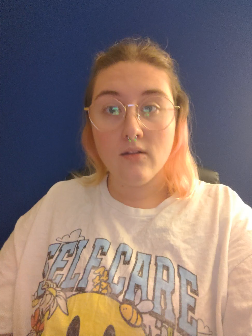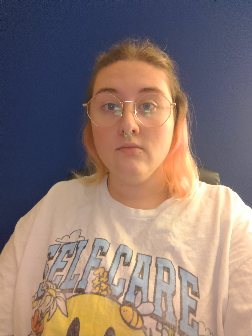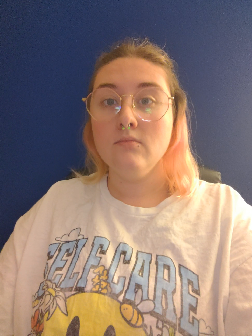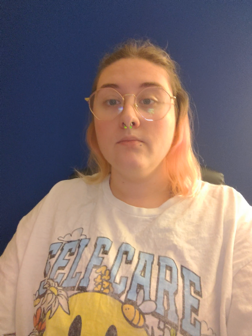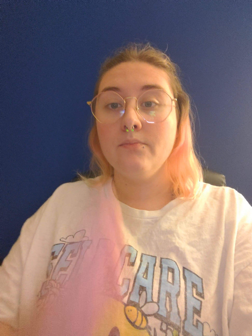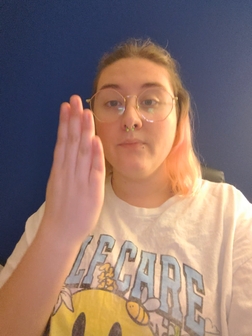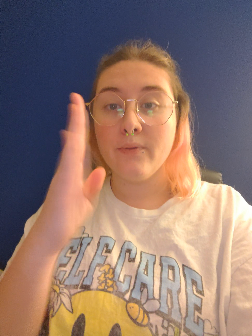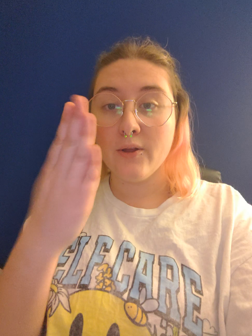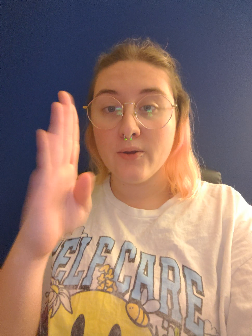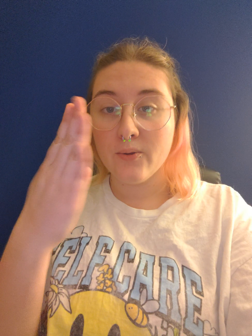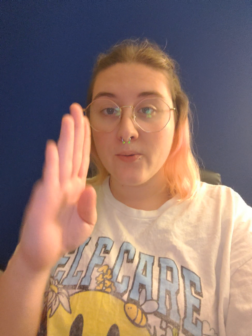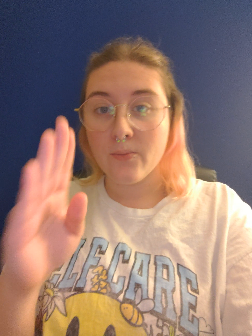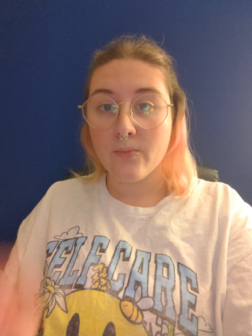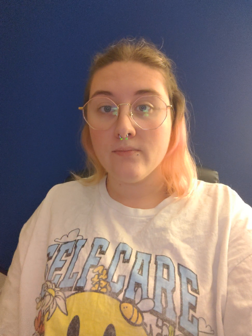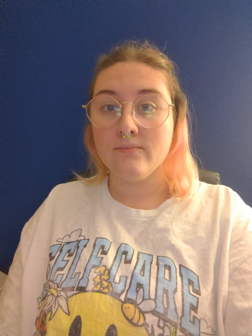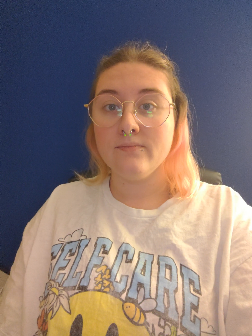blue